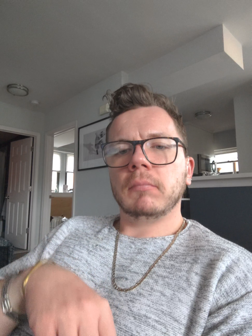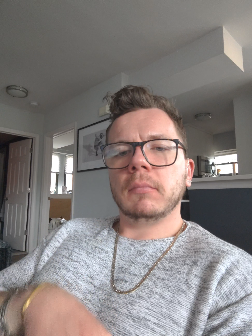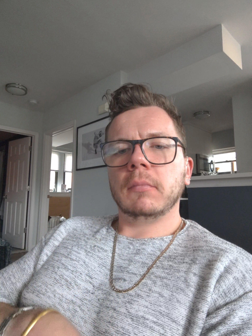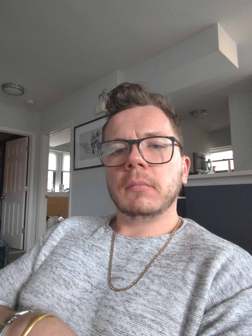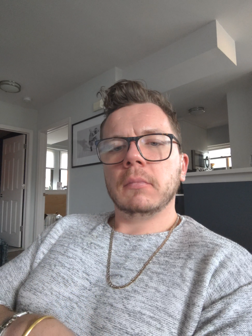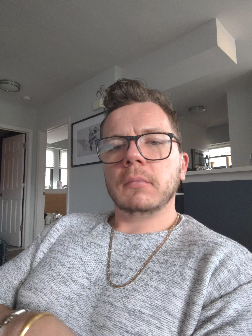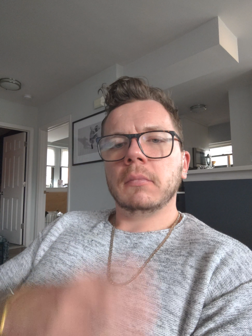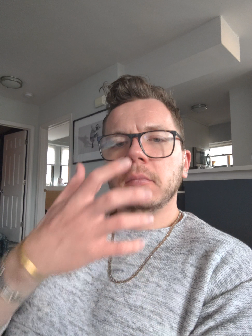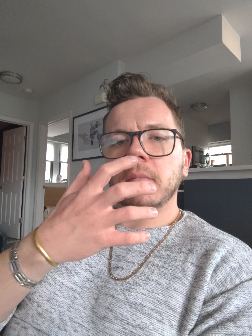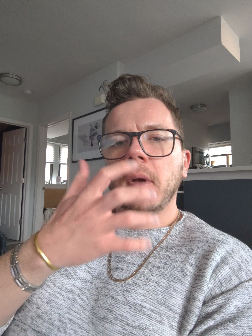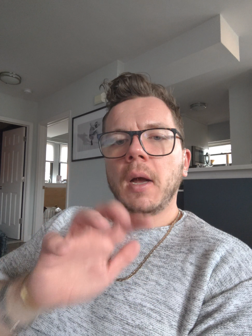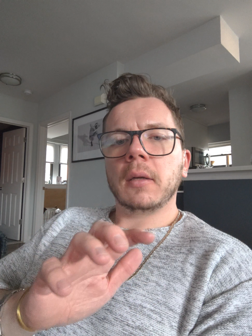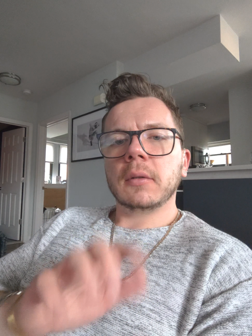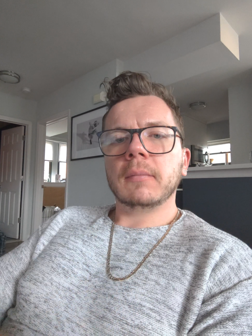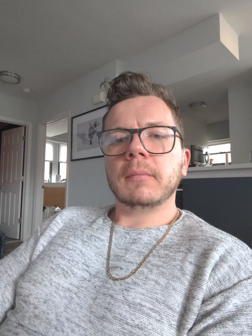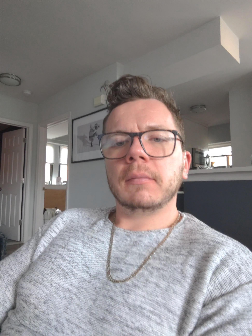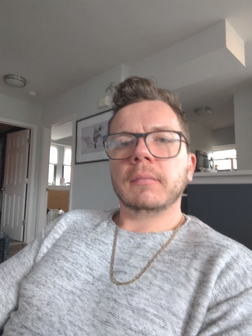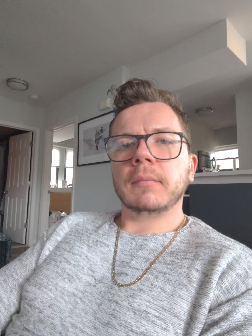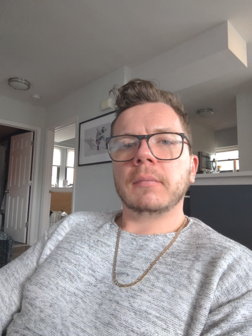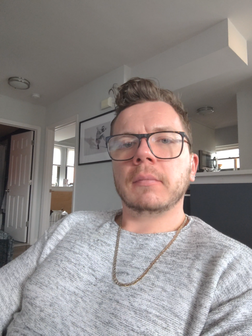hot